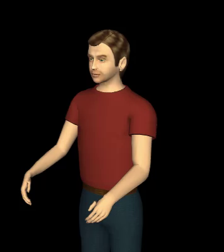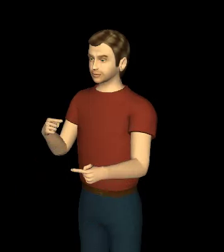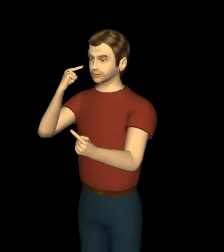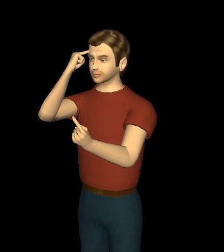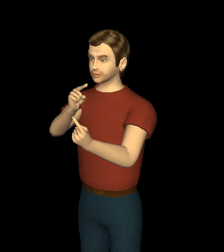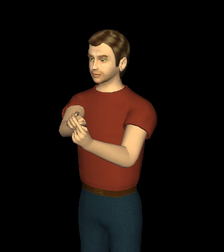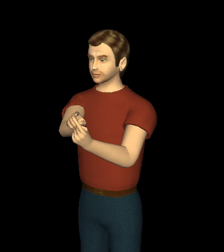موضوع